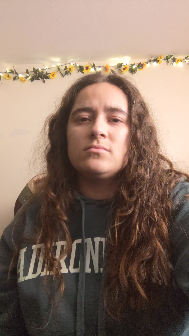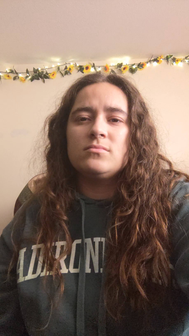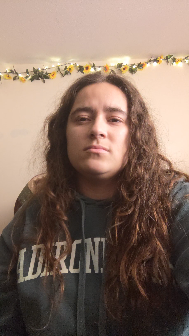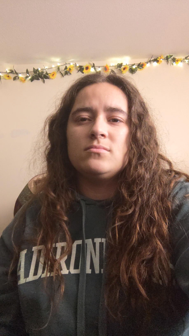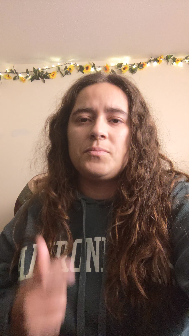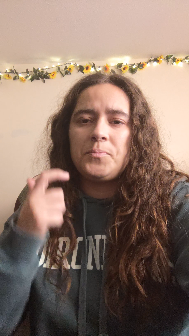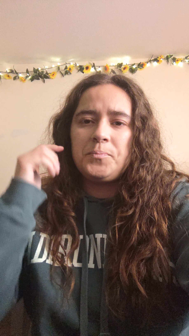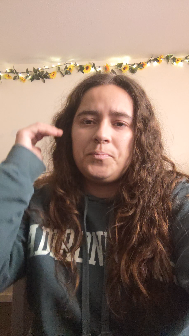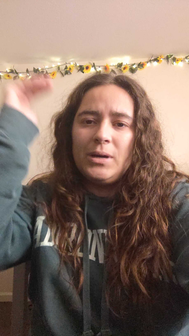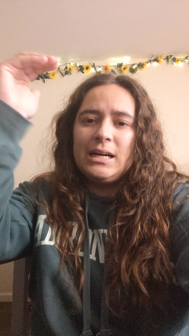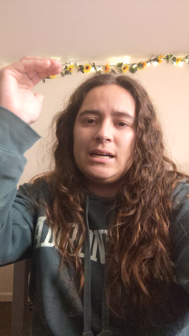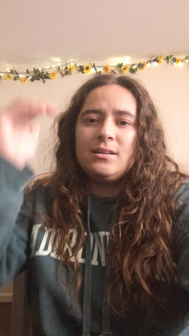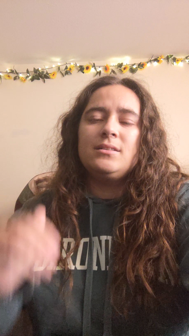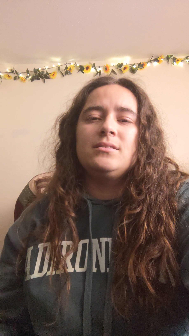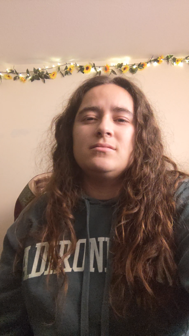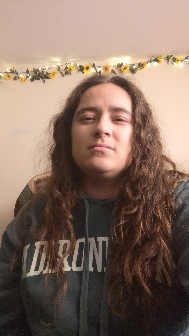big